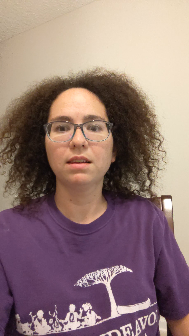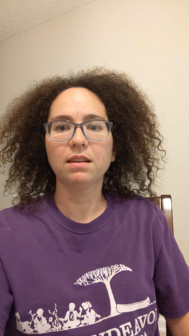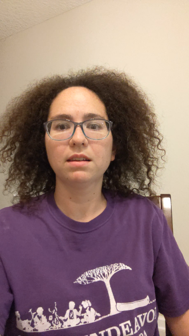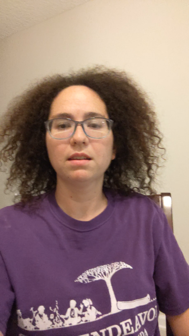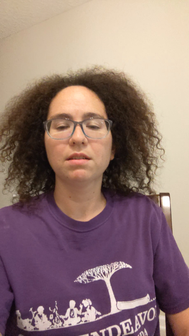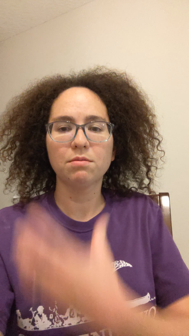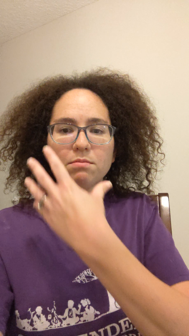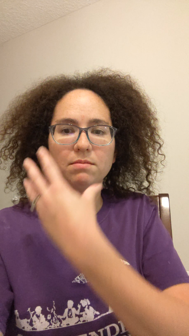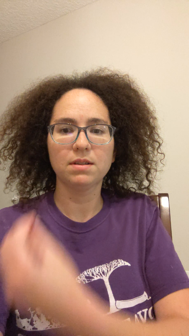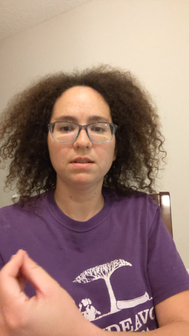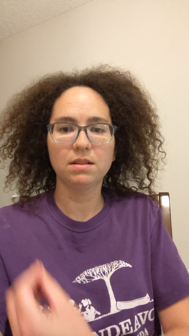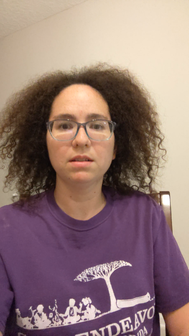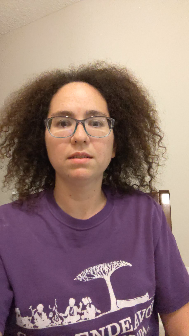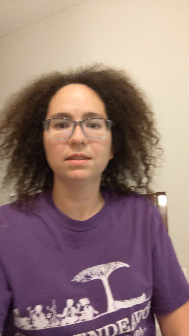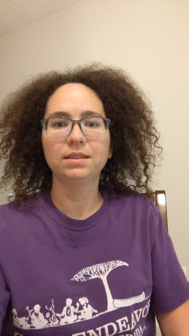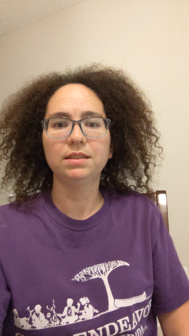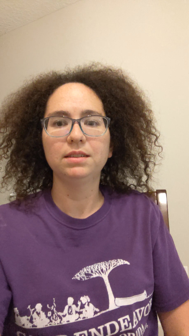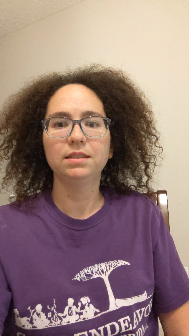poor